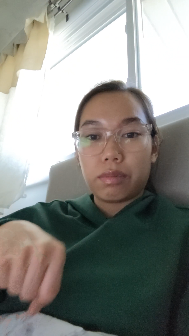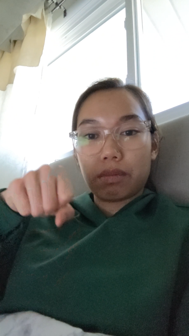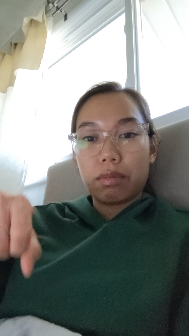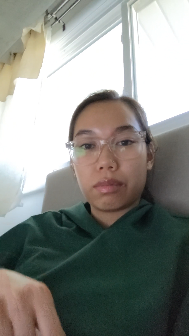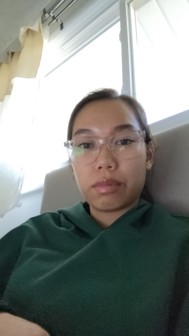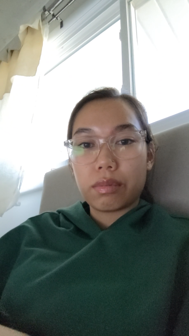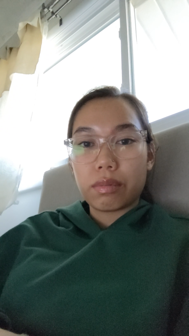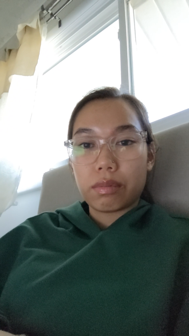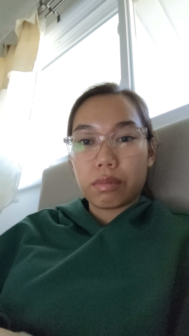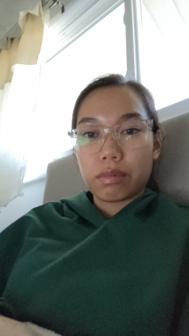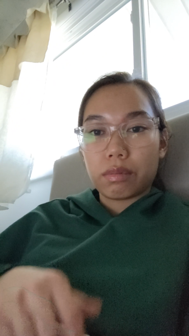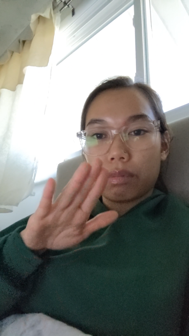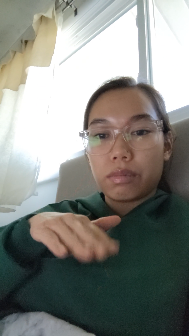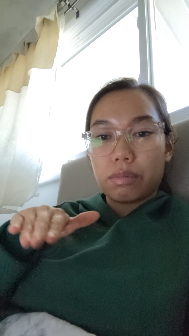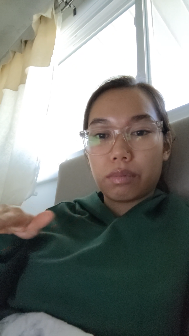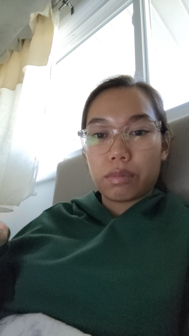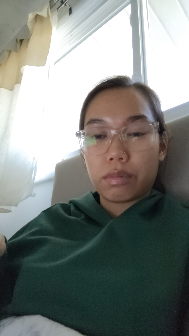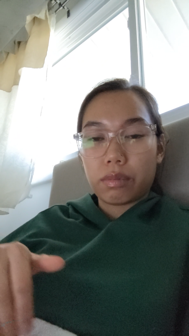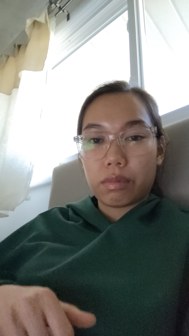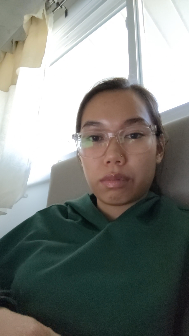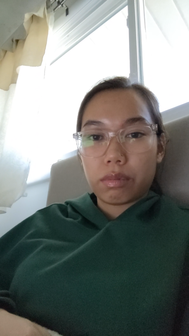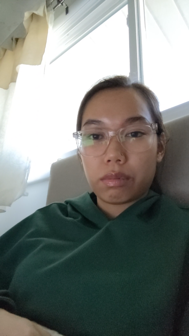children